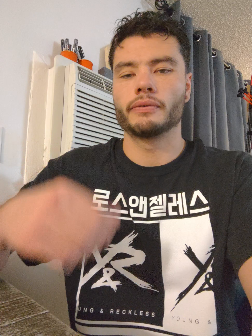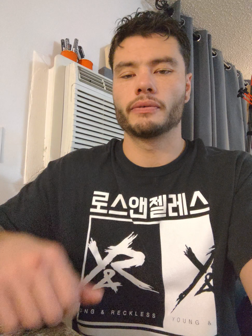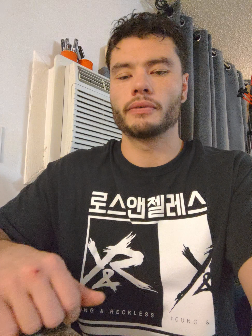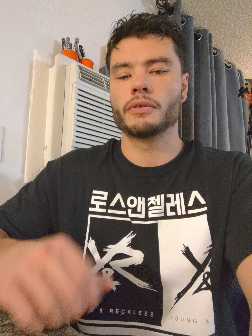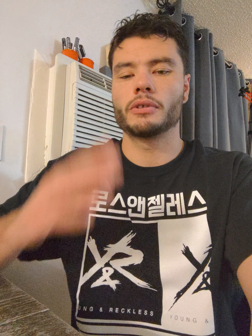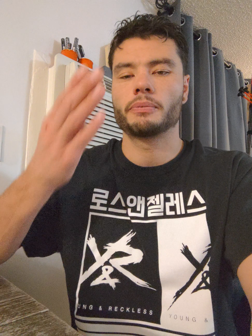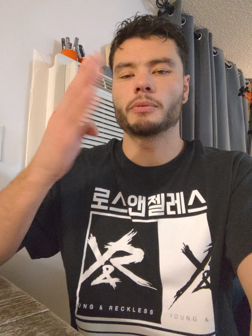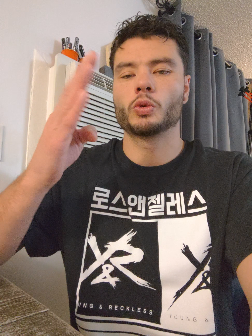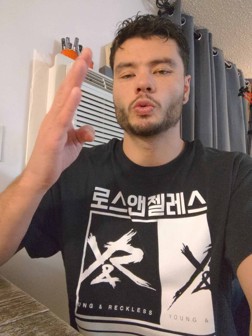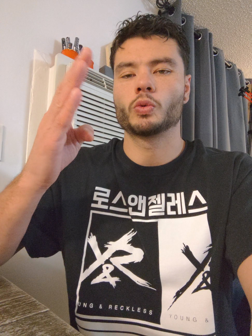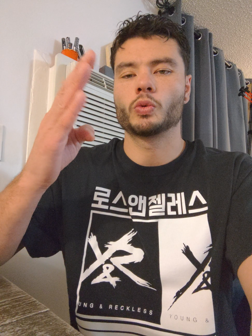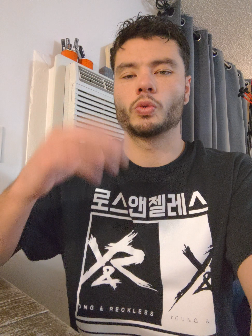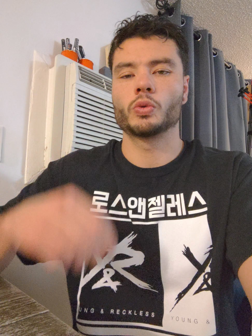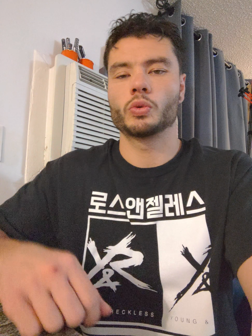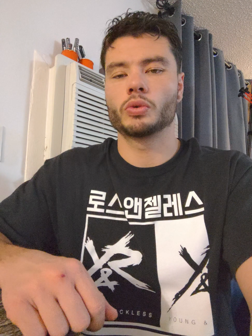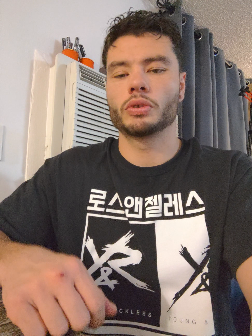blue